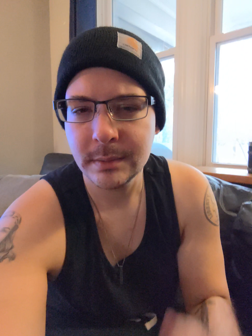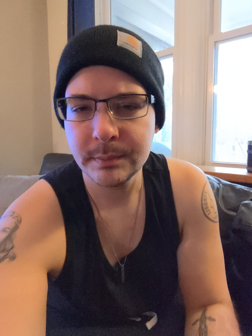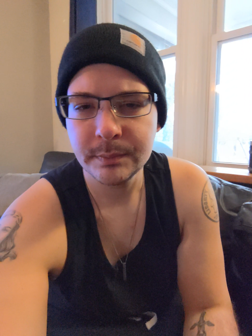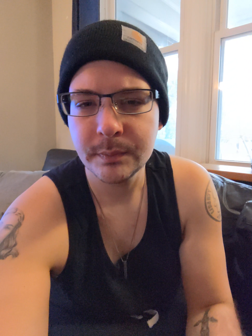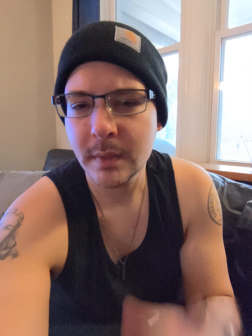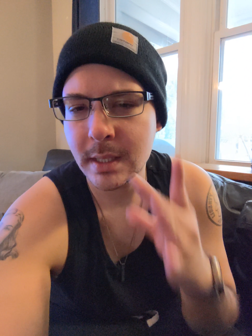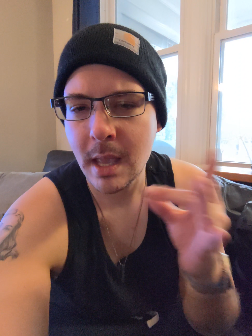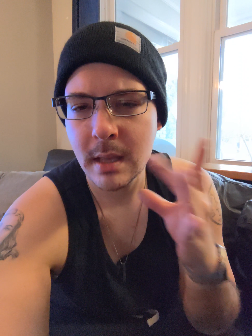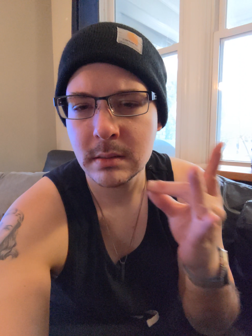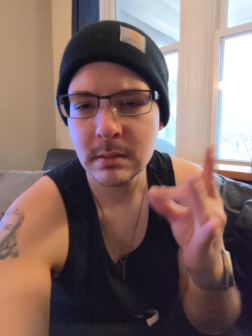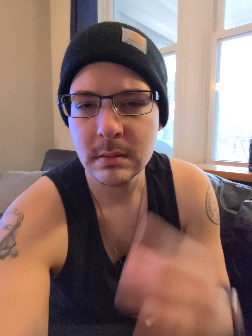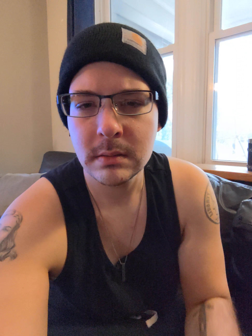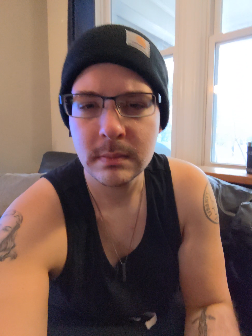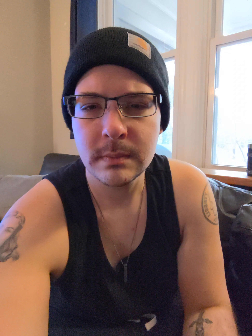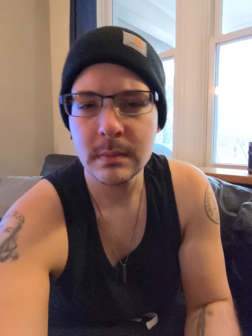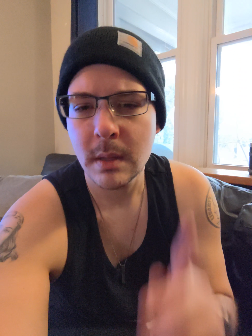cat